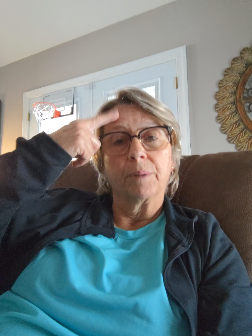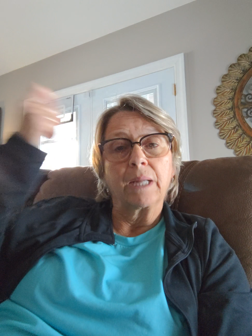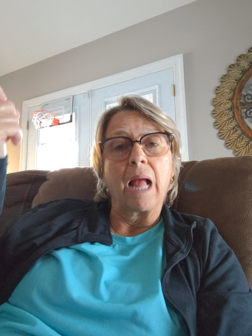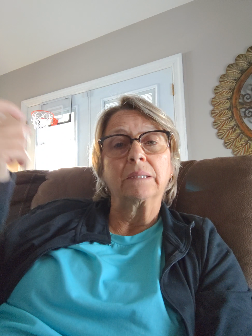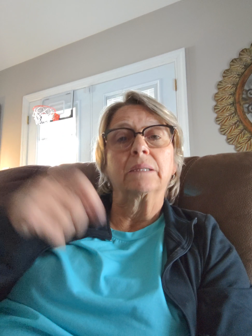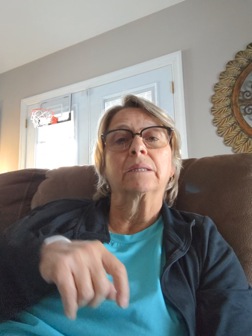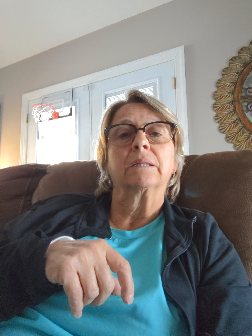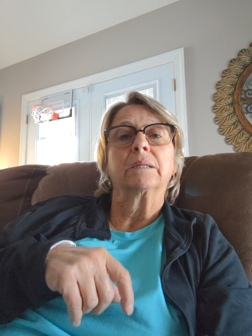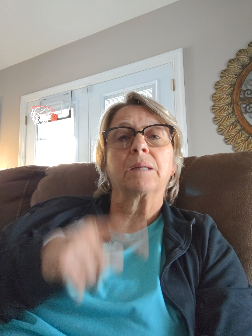because